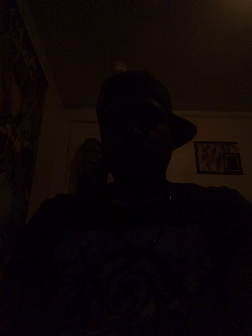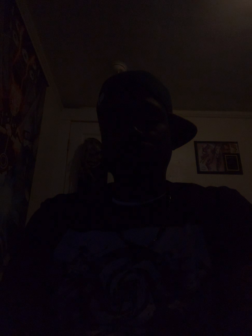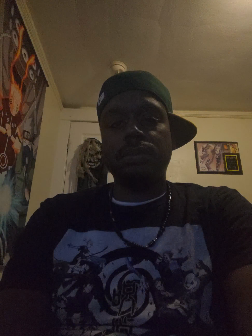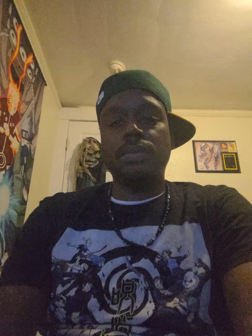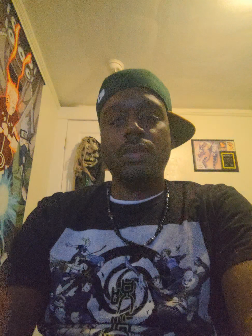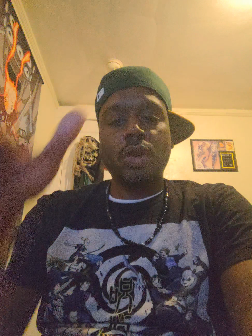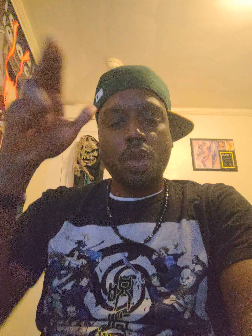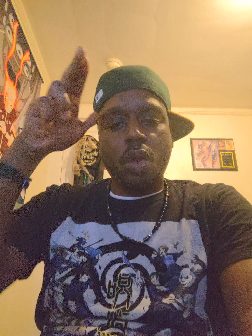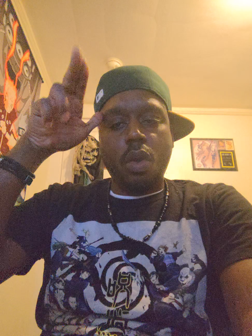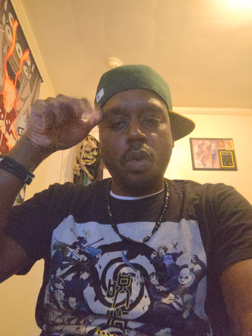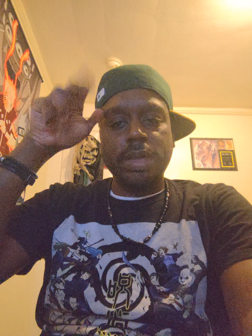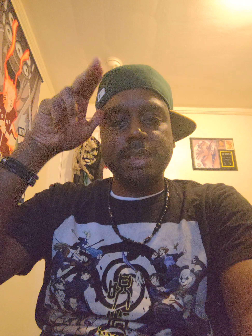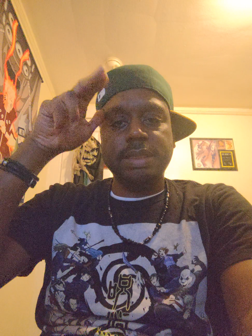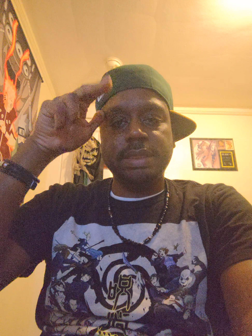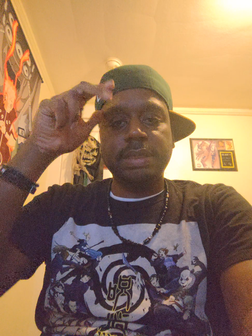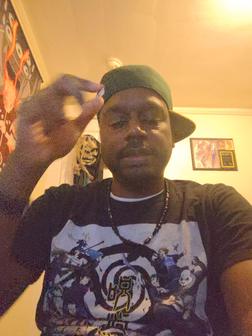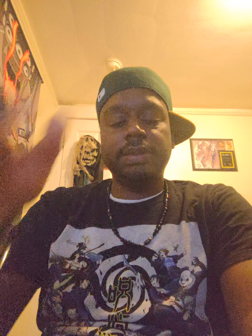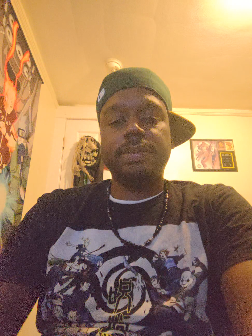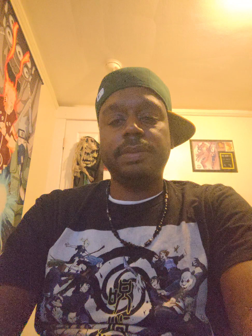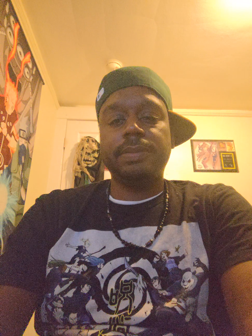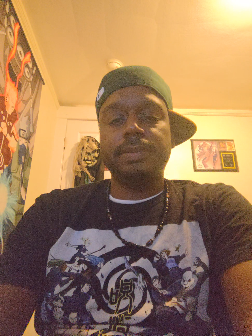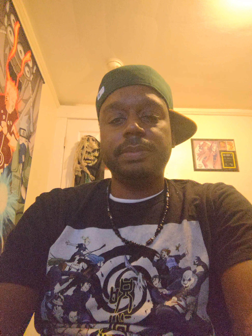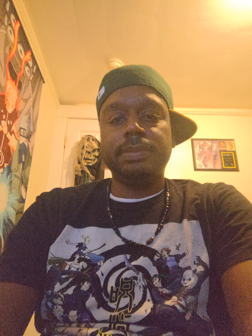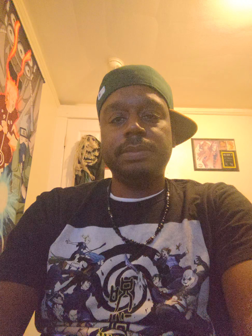horse